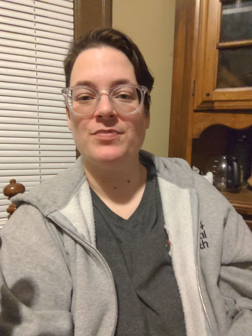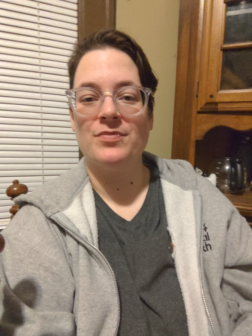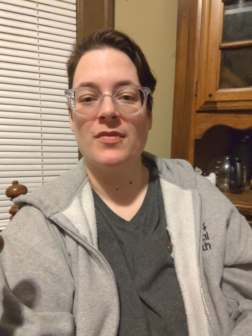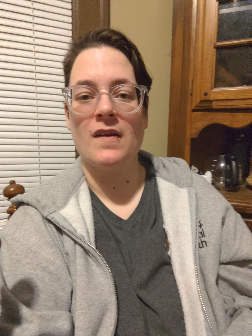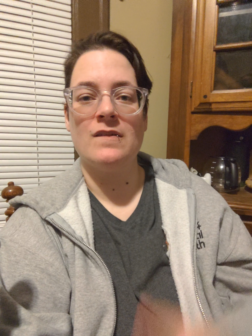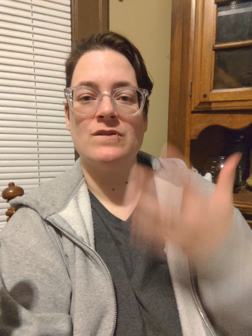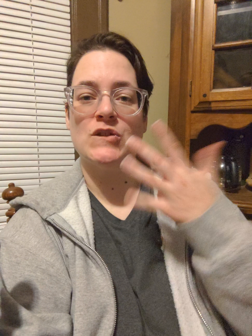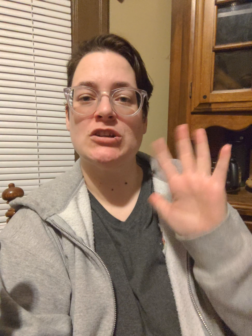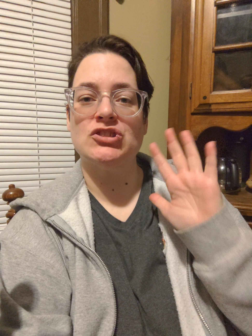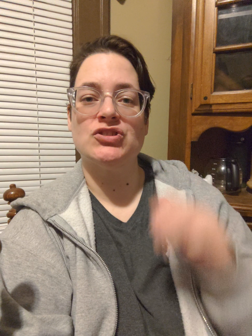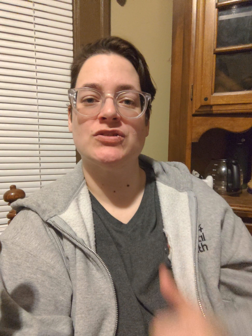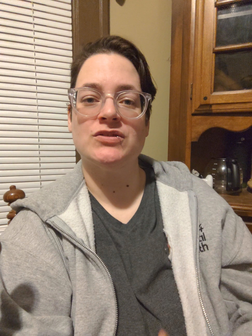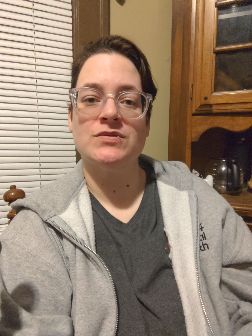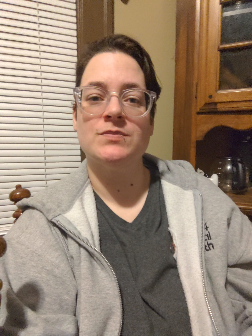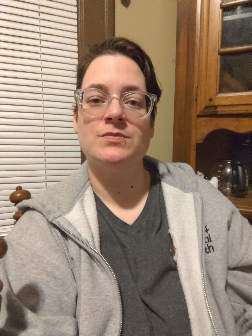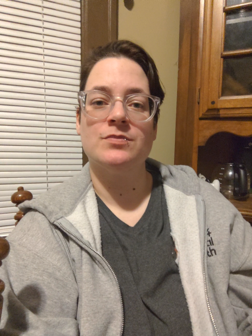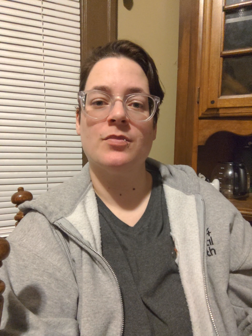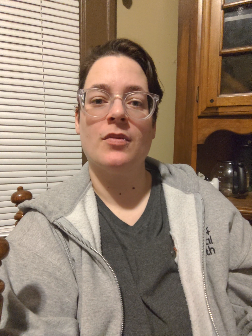finish